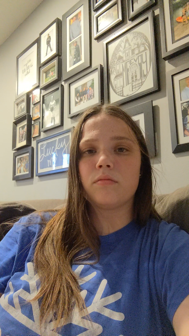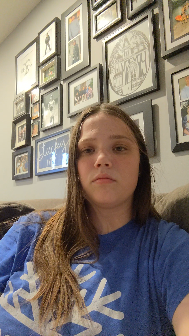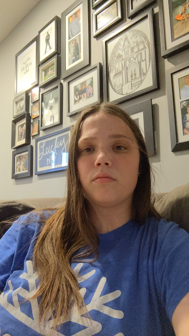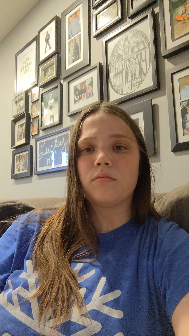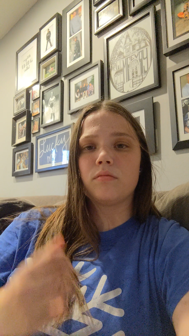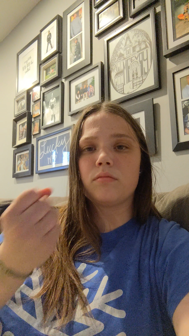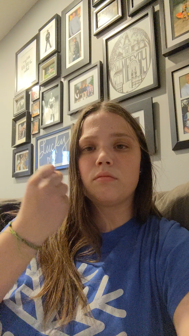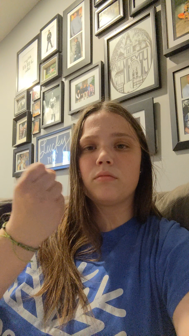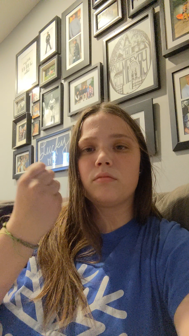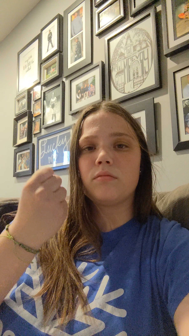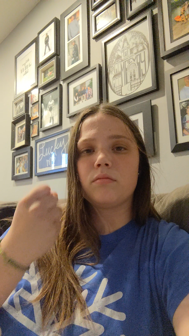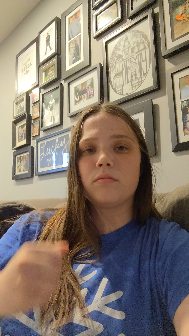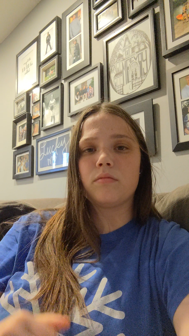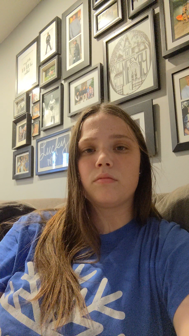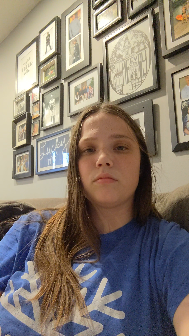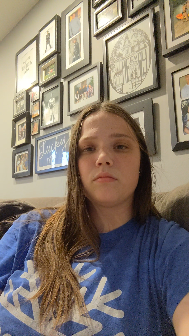hold